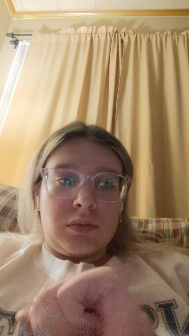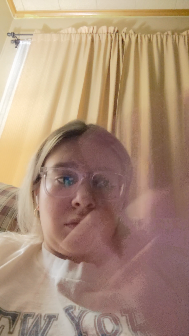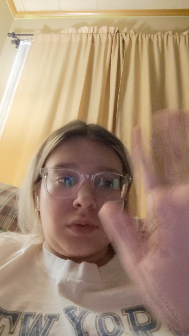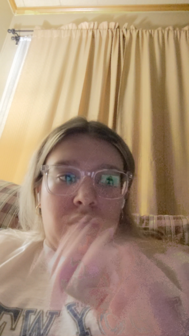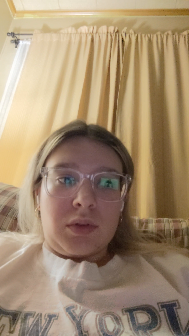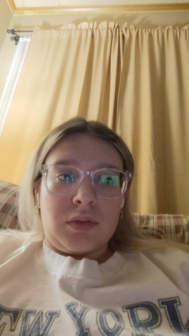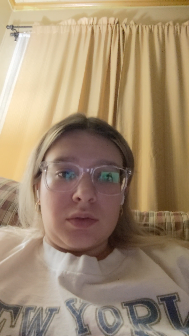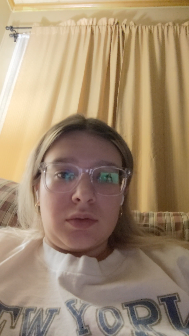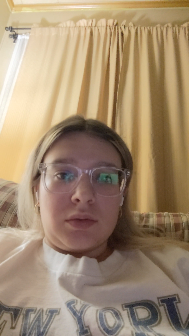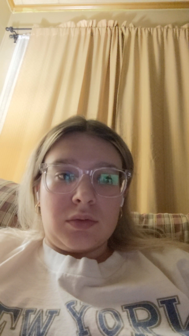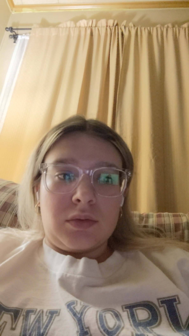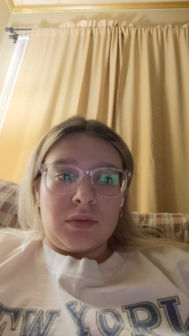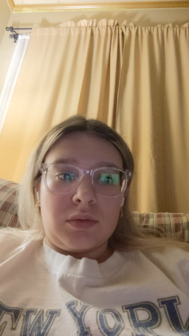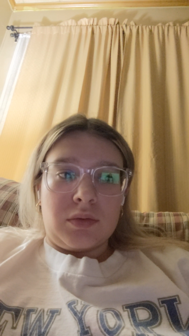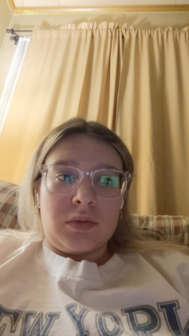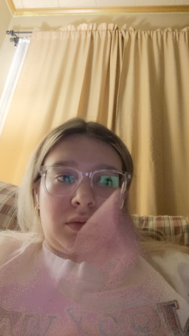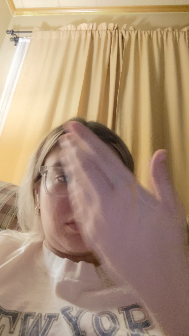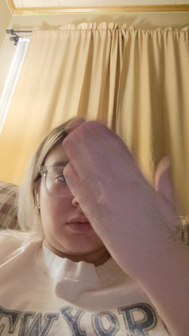peekaboo